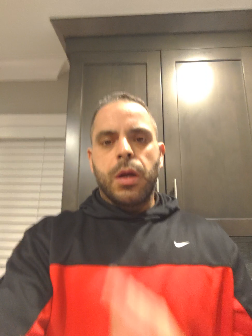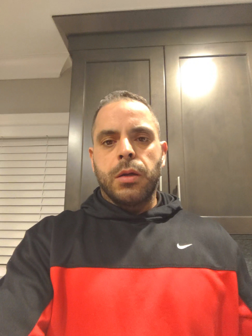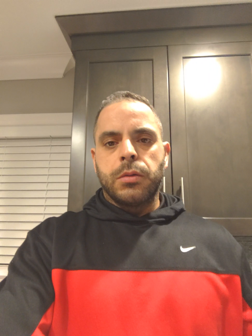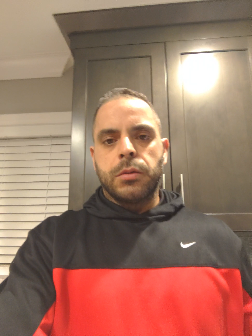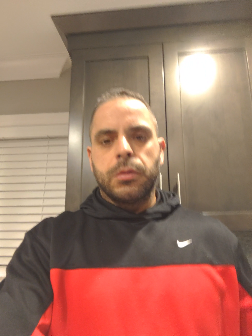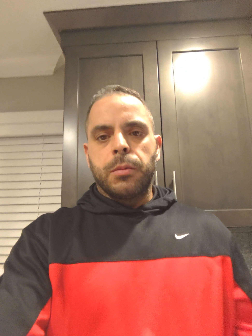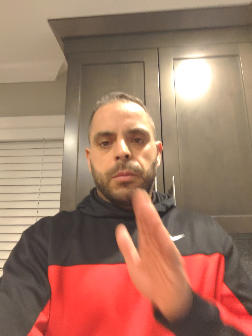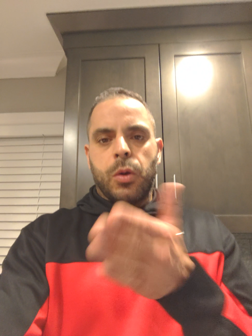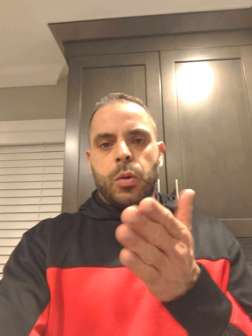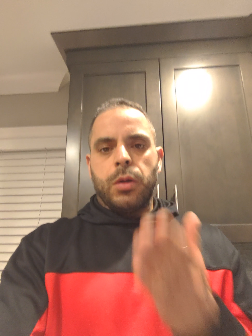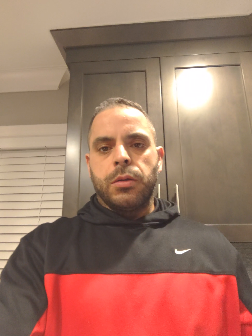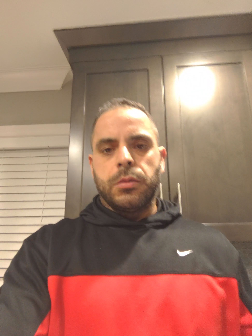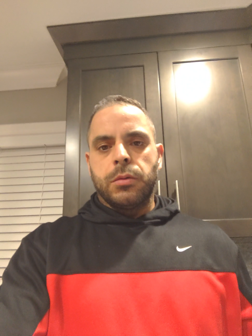book